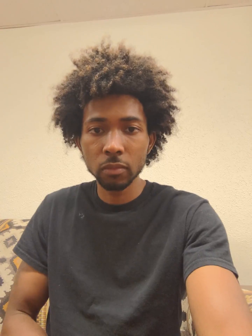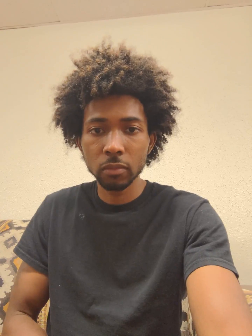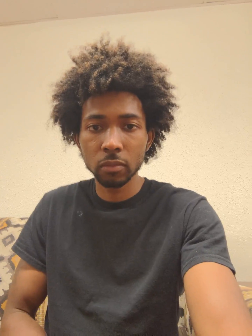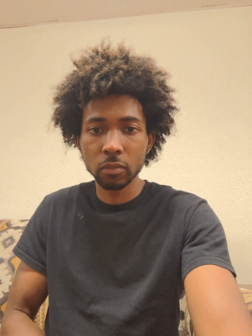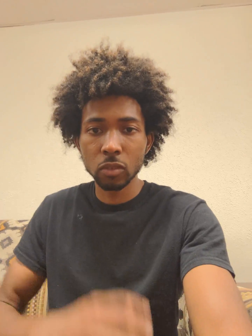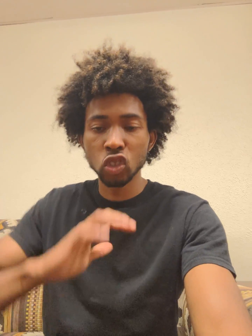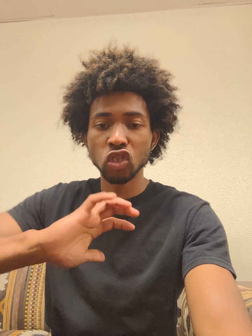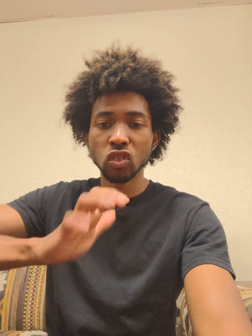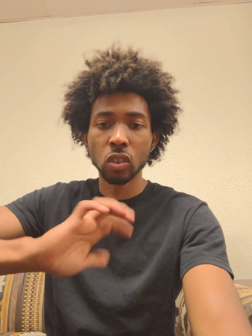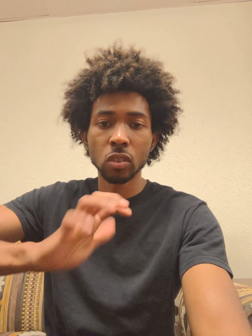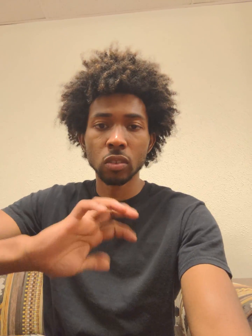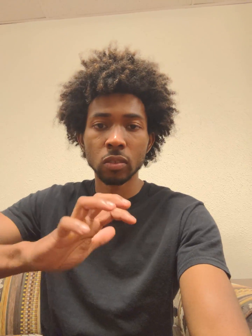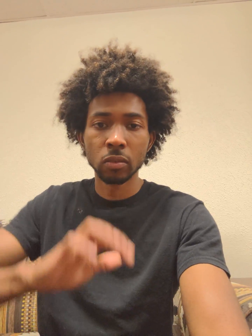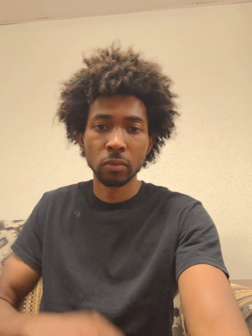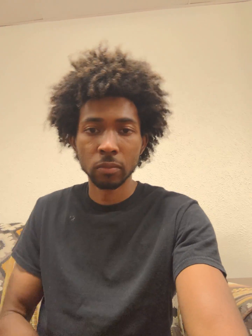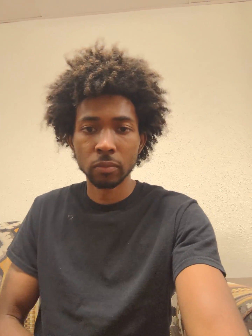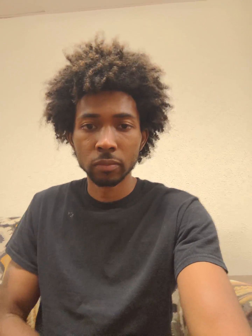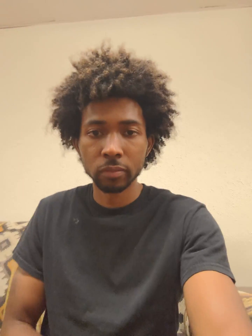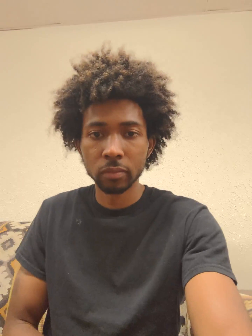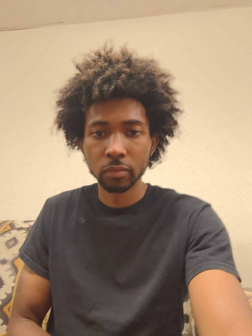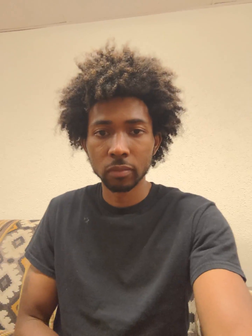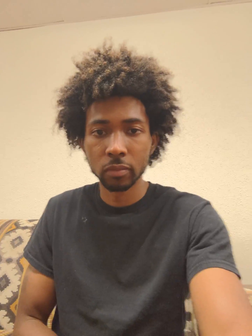cheese